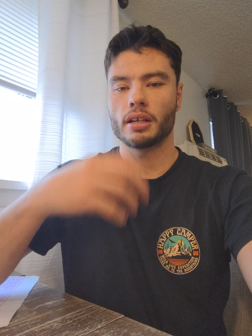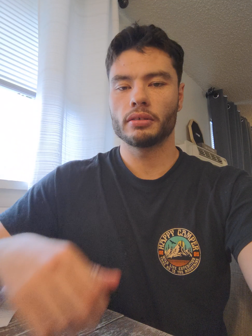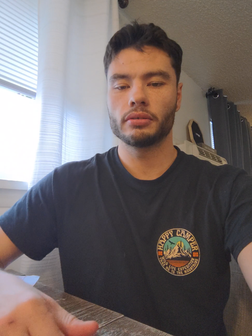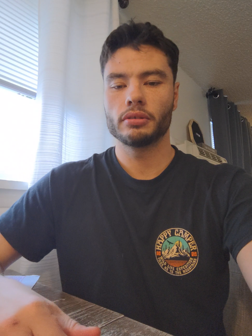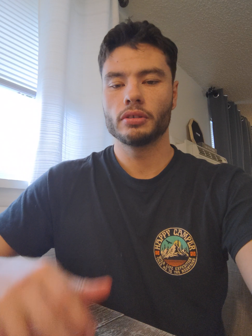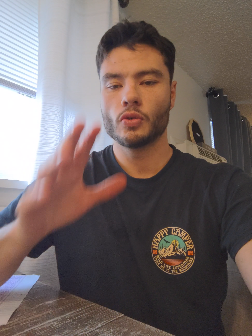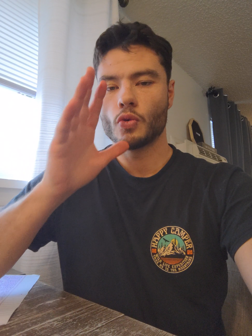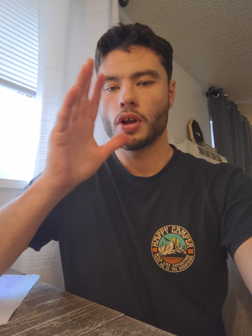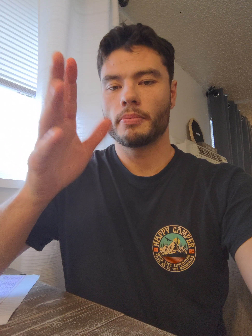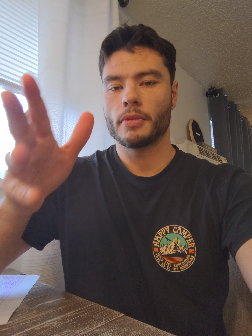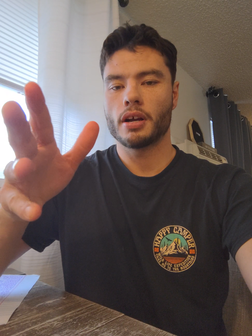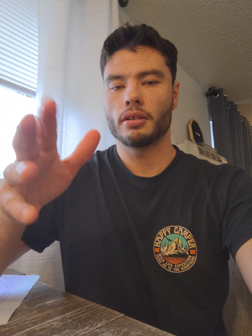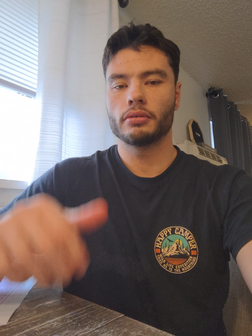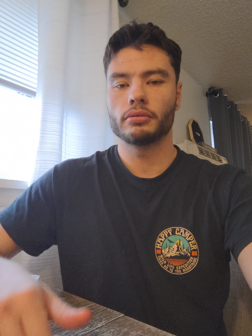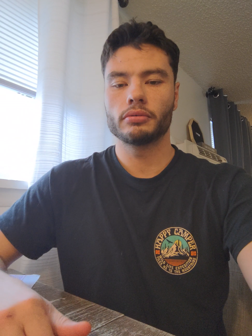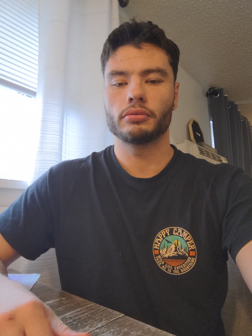grandma